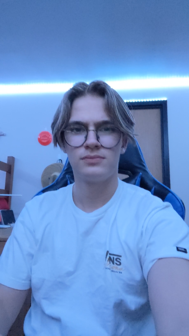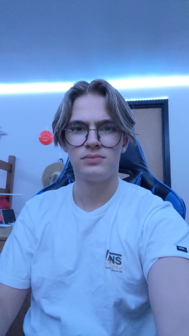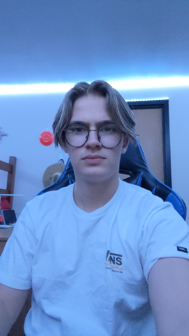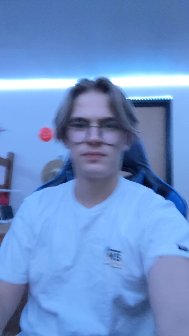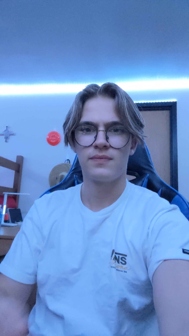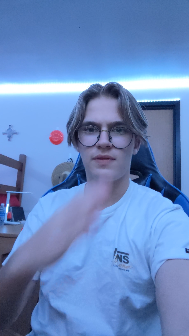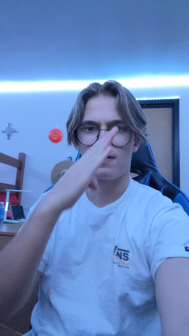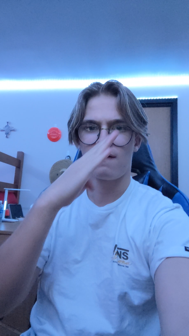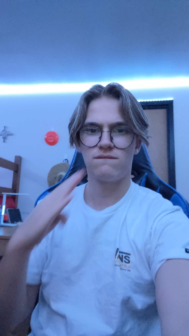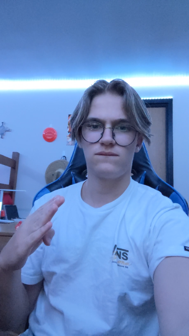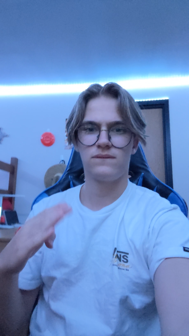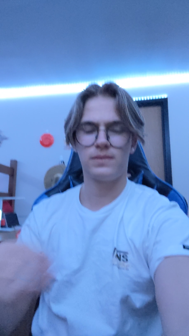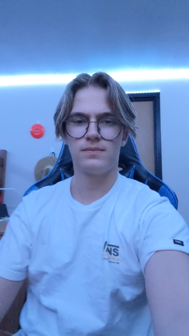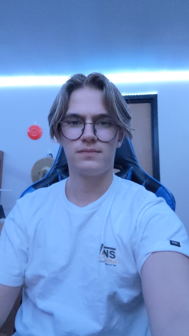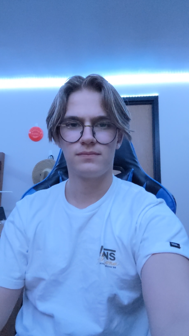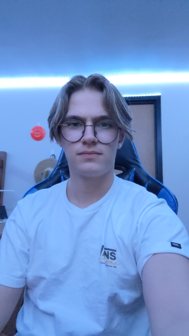roof